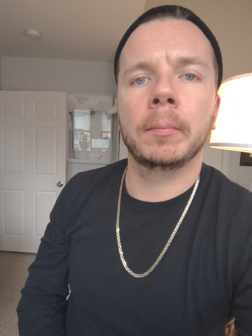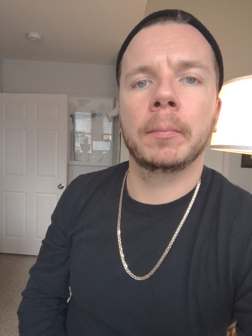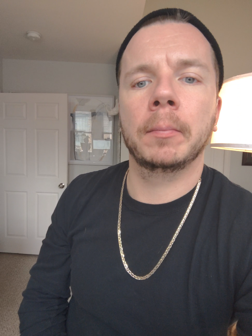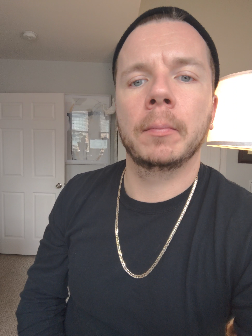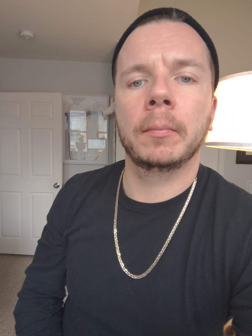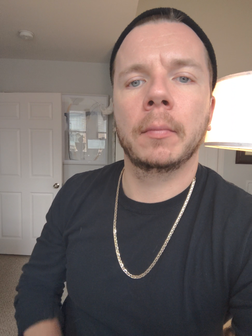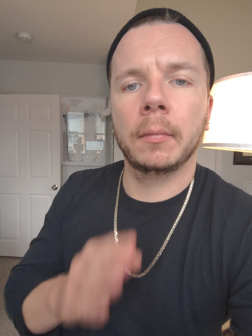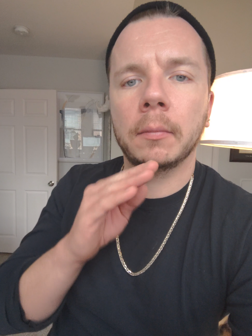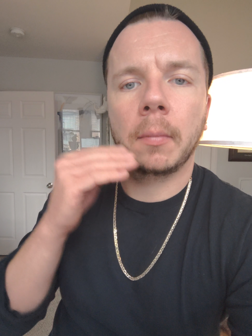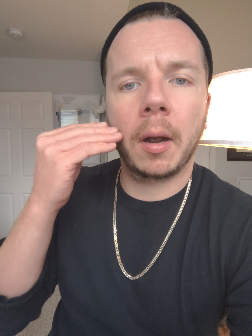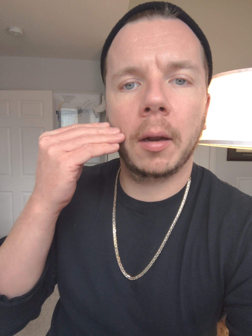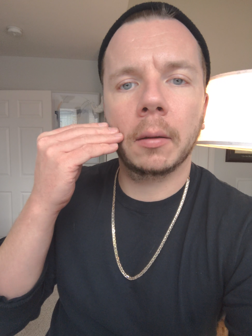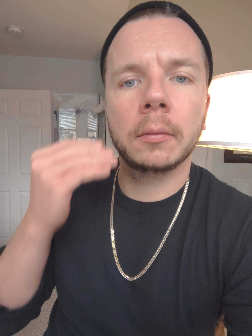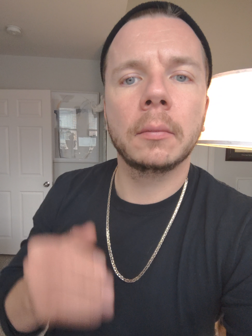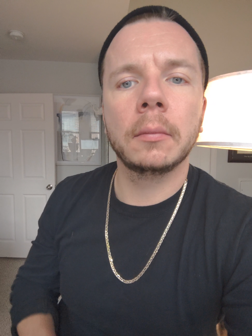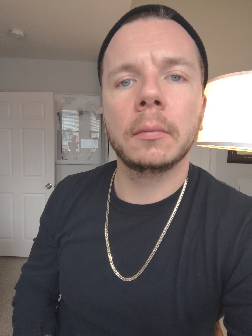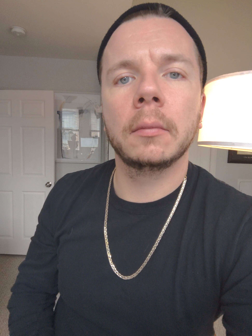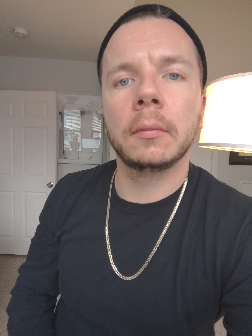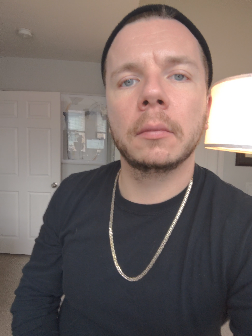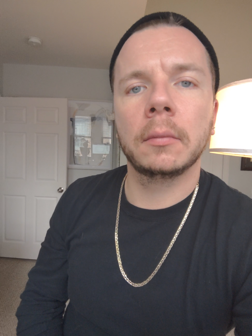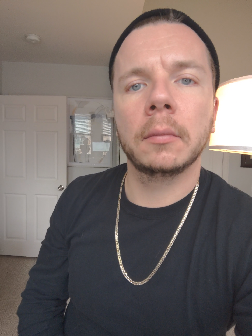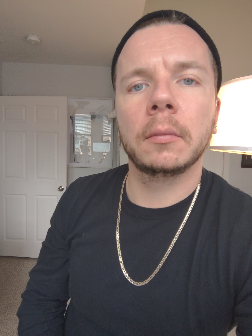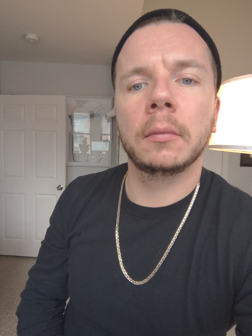smile